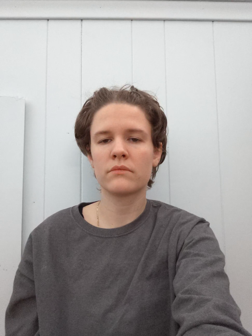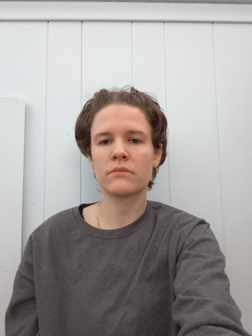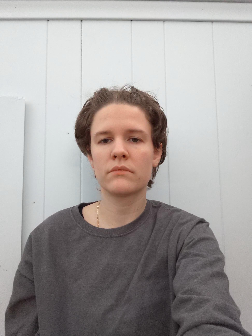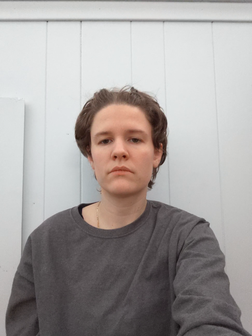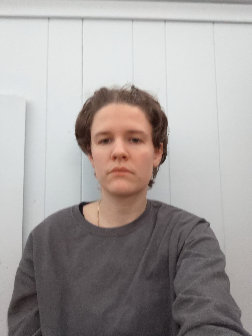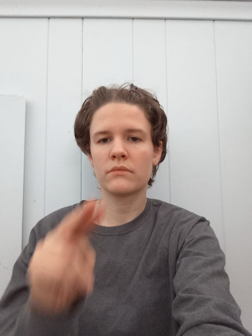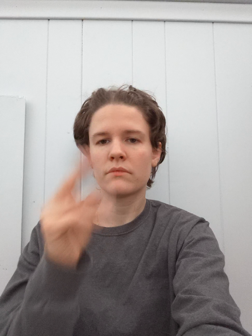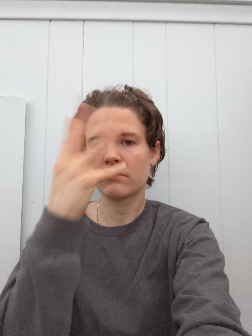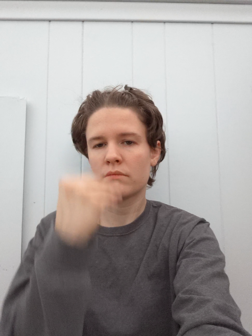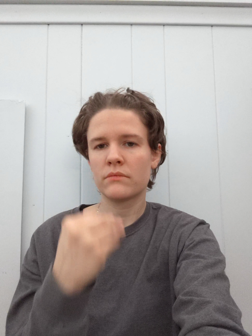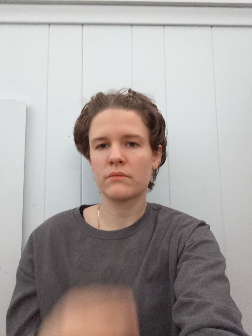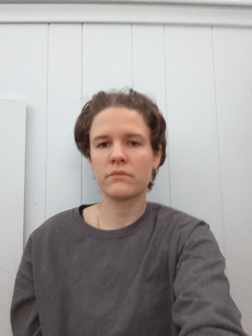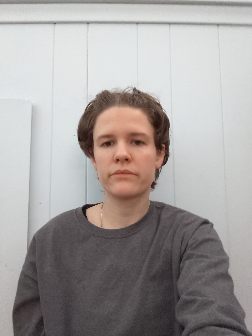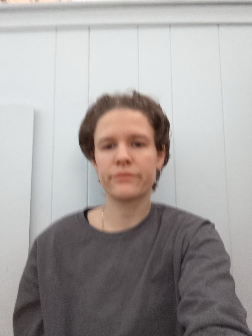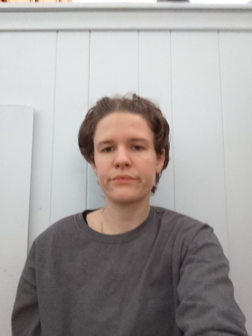nap